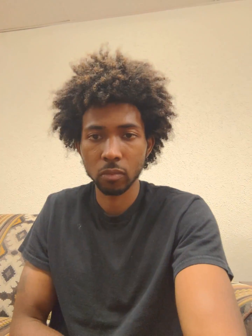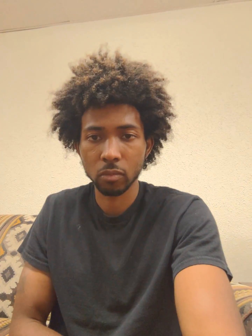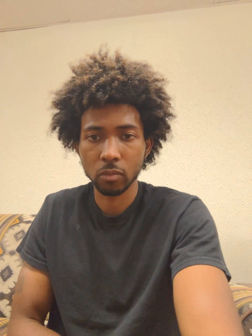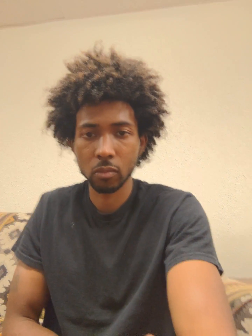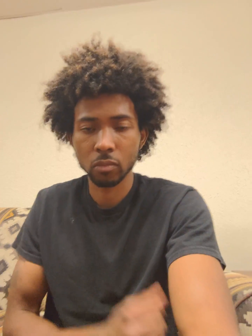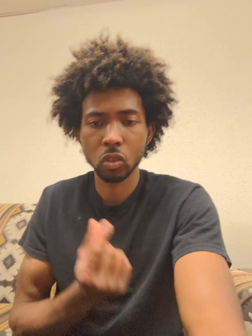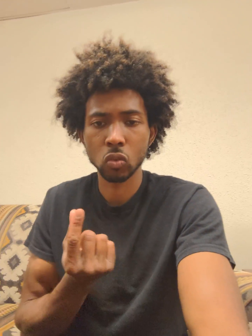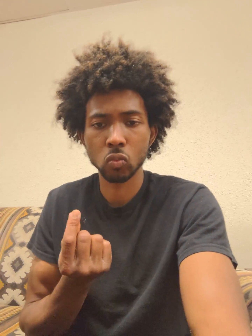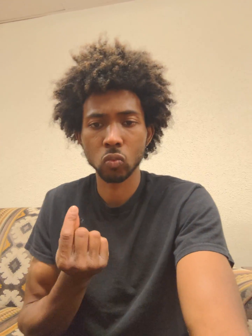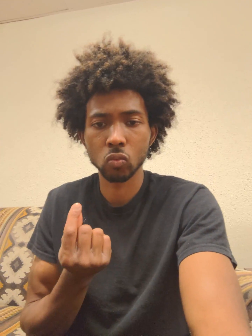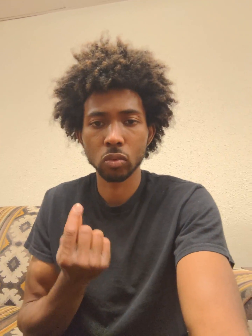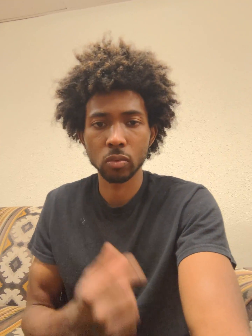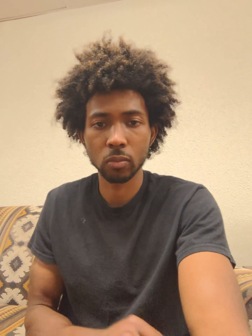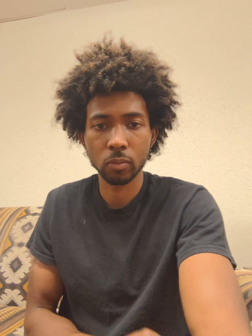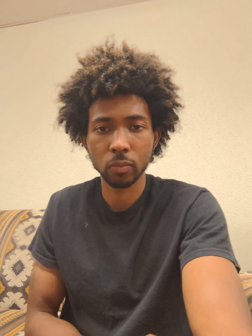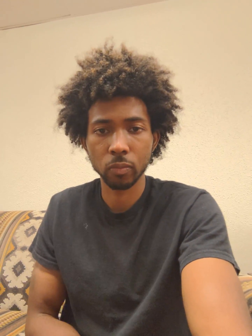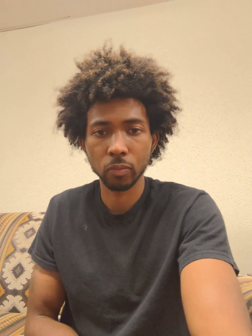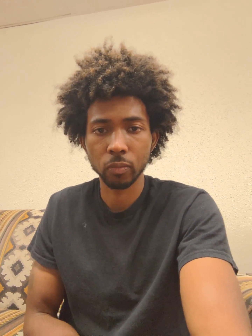do